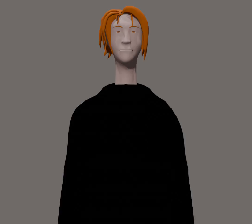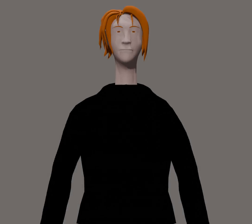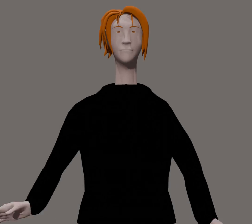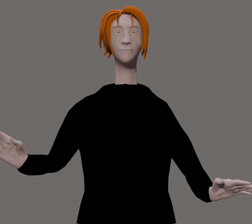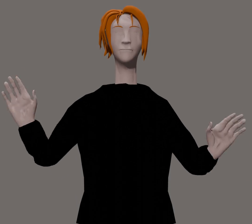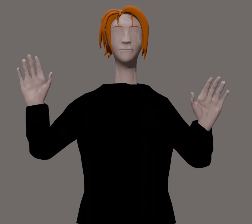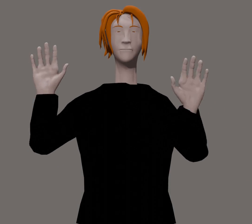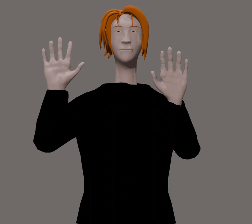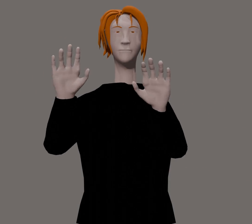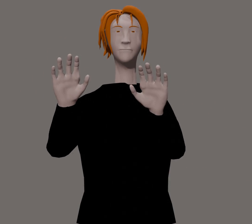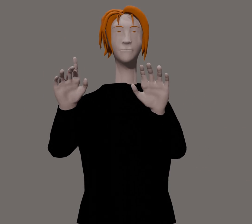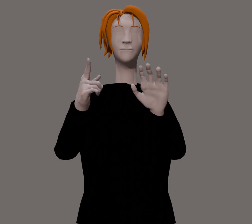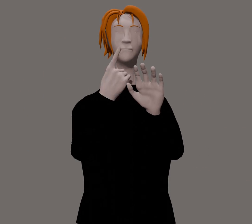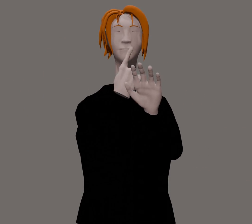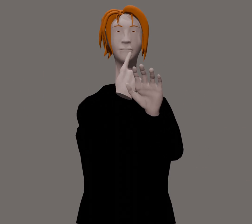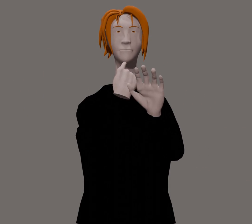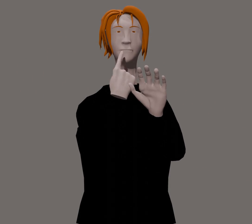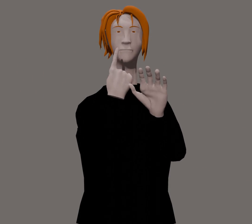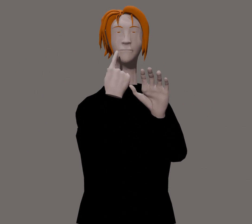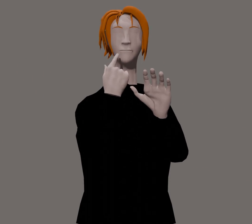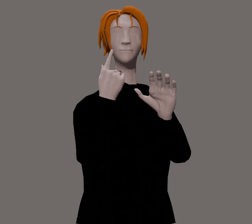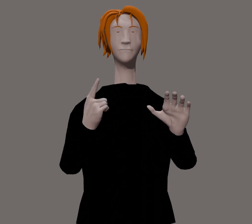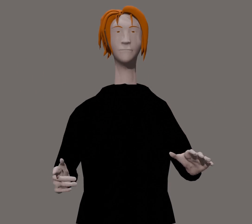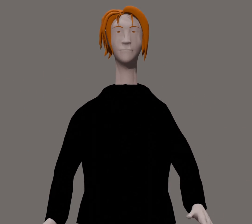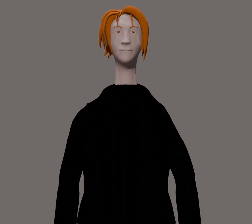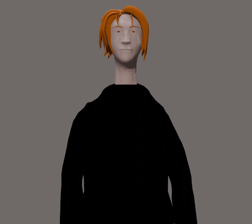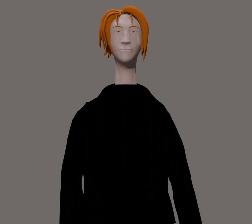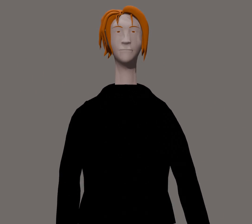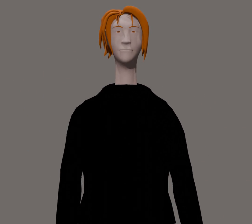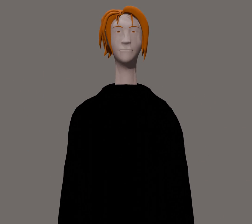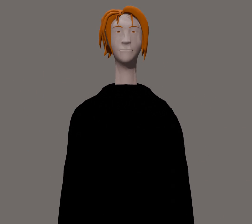Burgundy